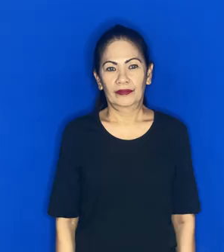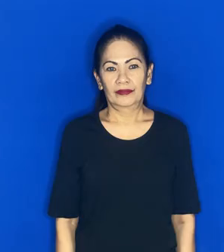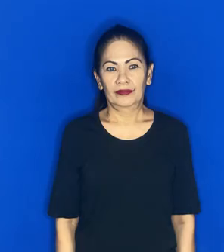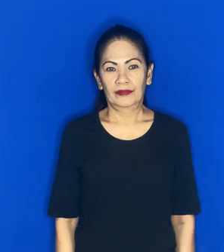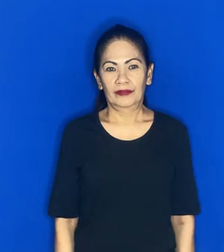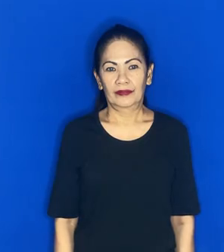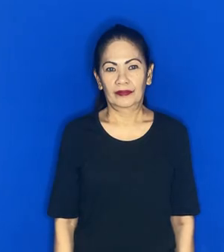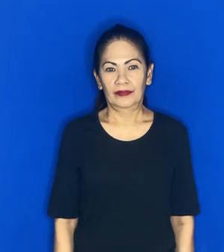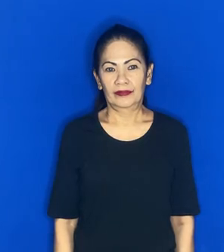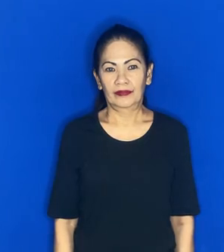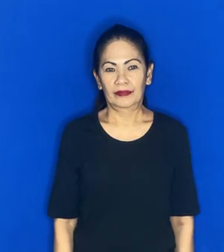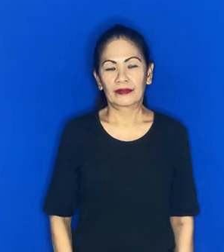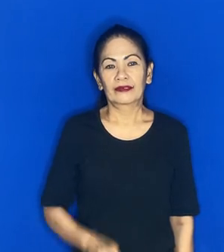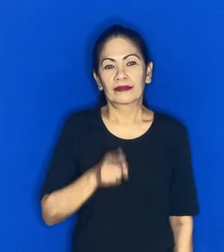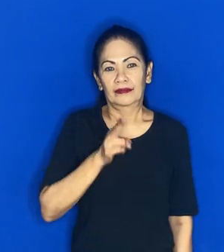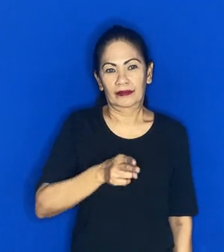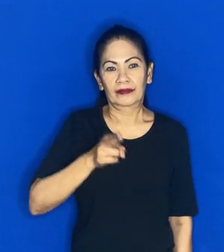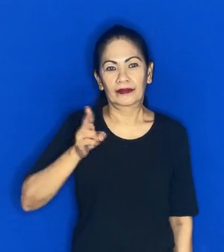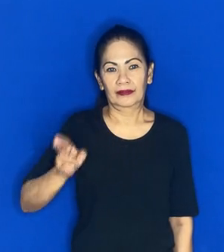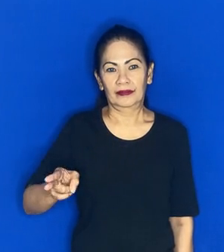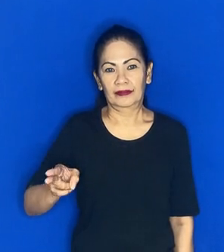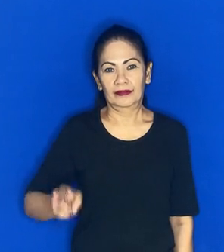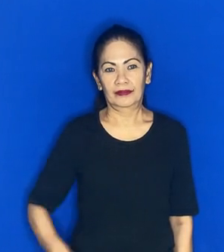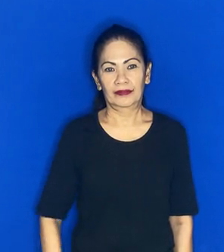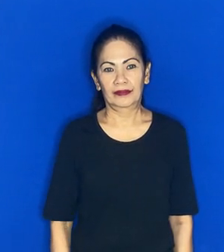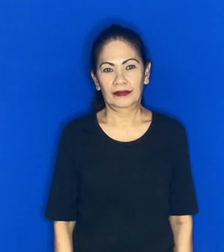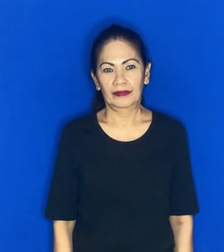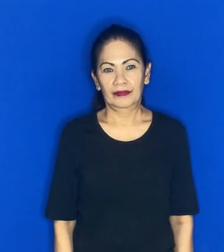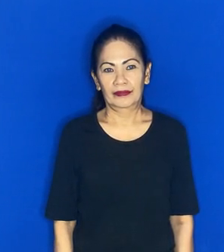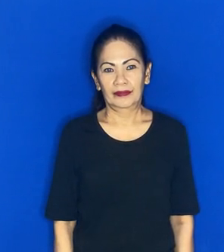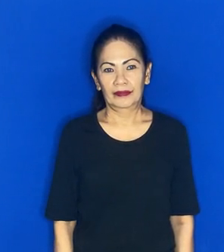hard of hearing